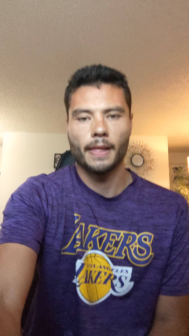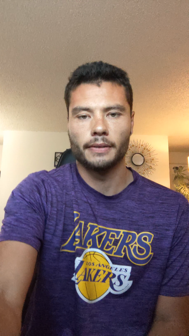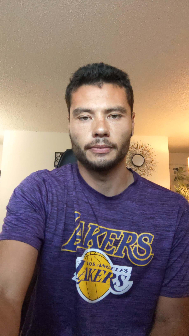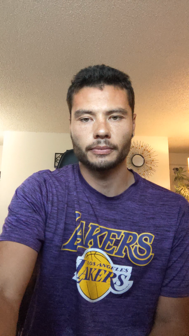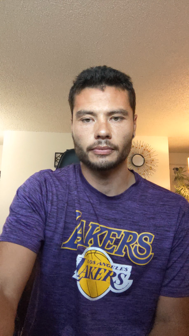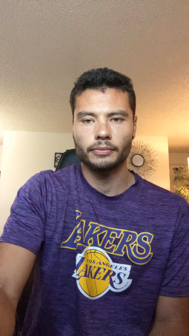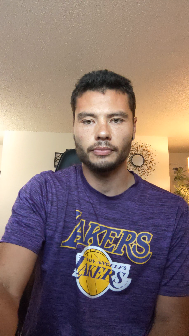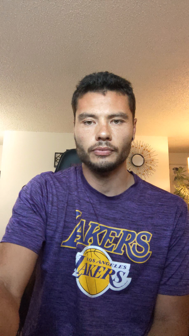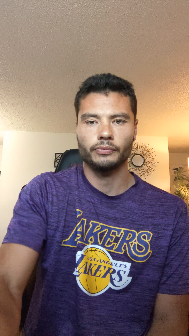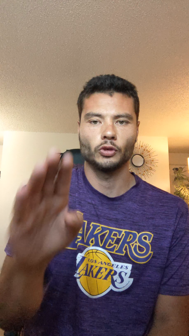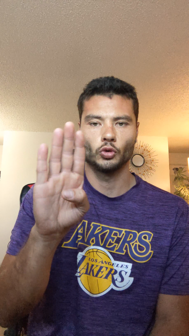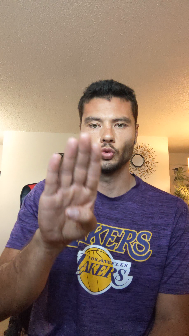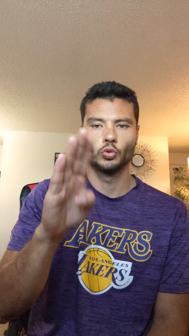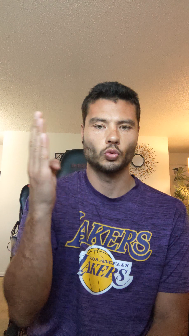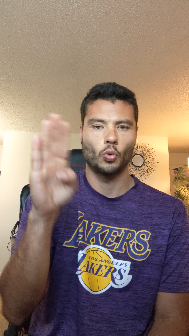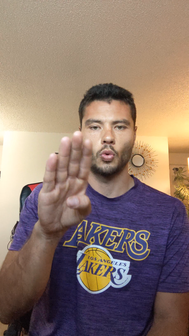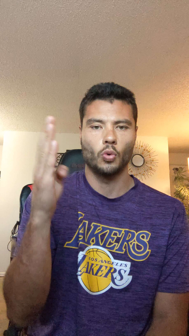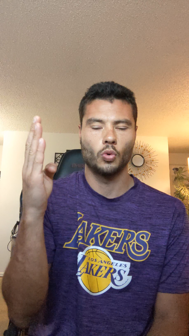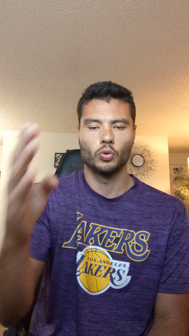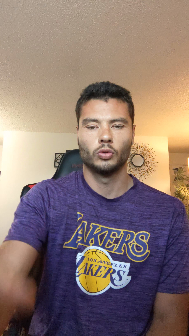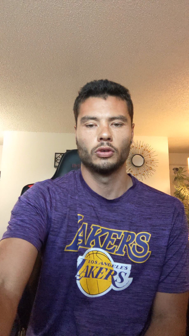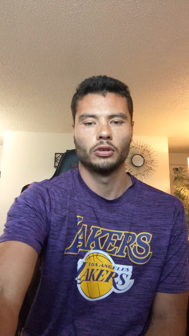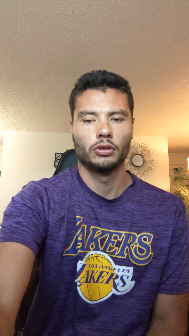door